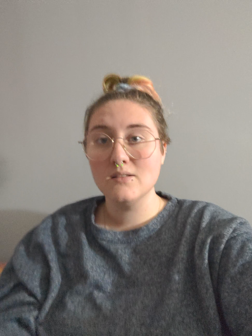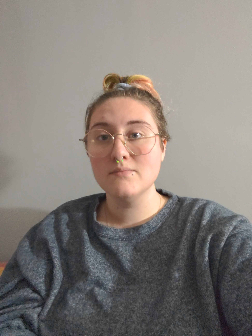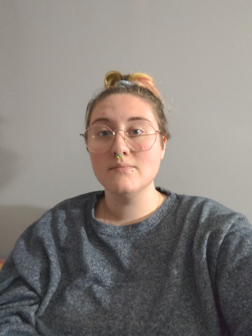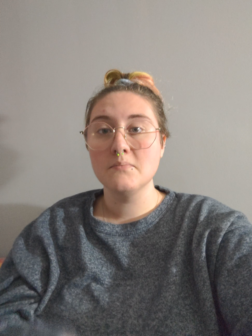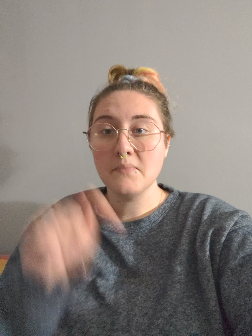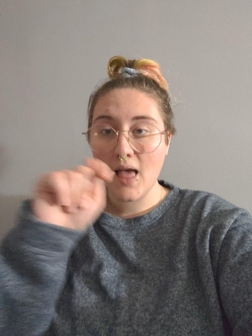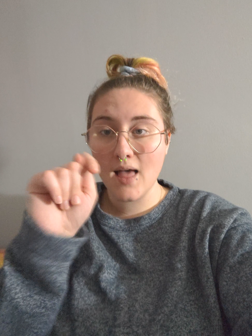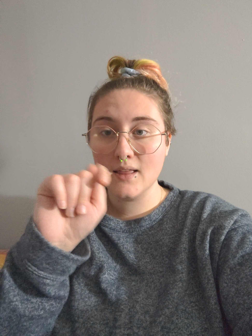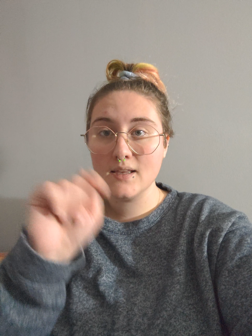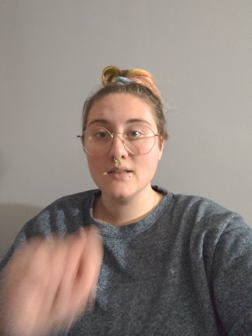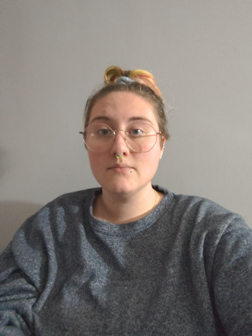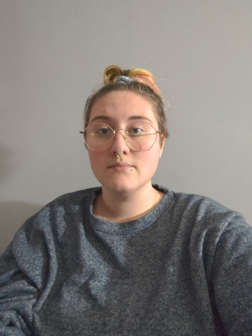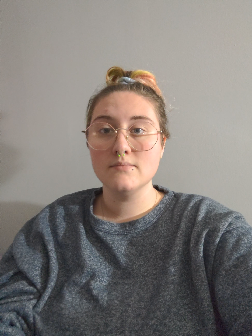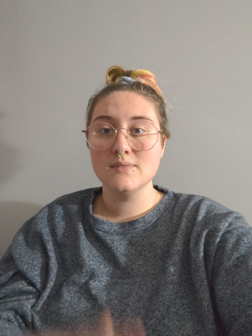potty